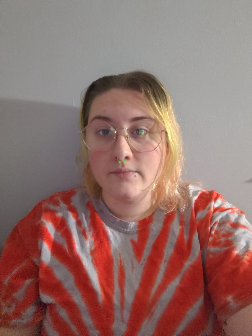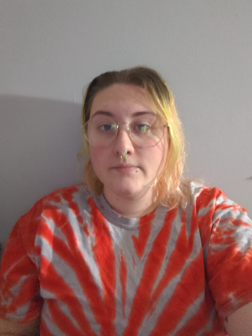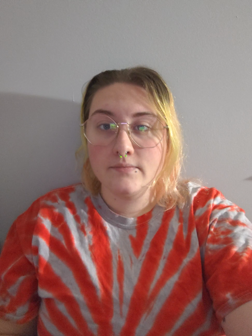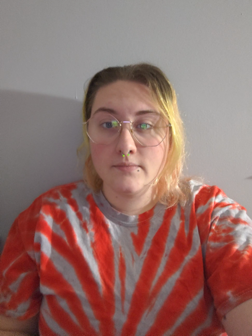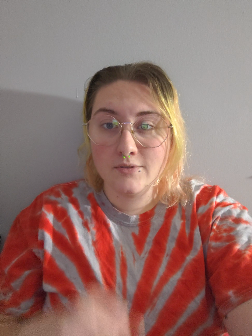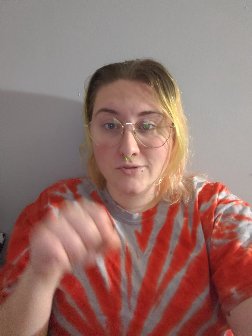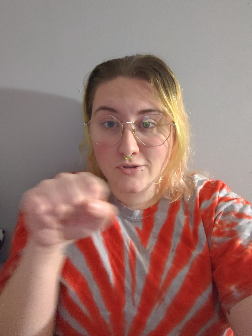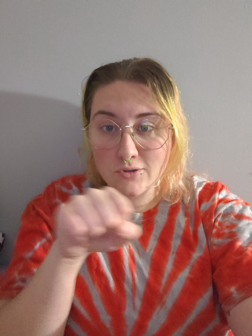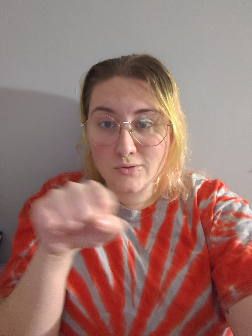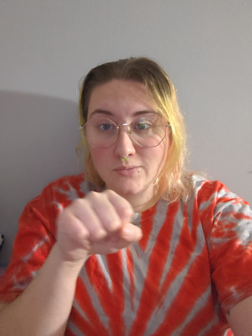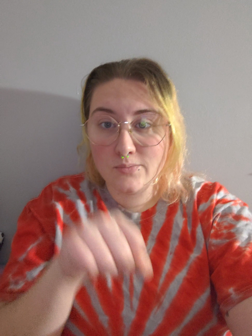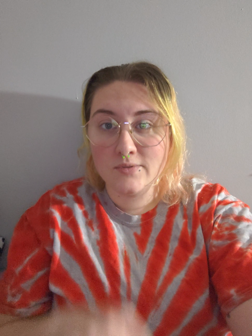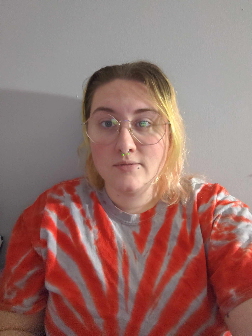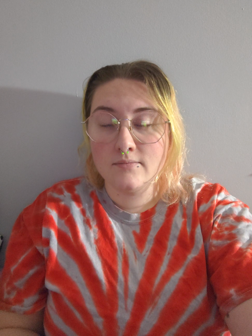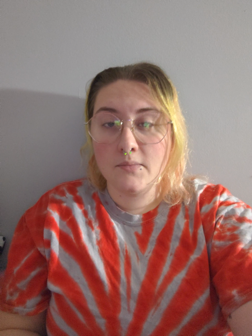shoe